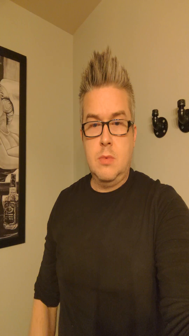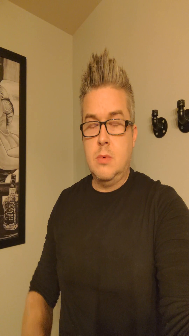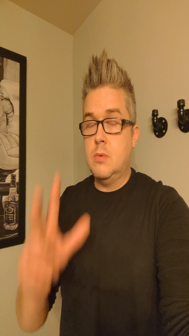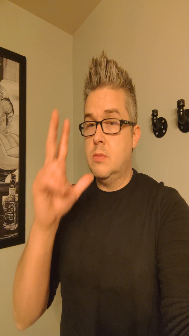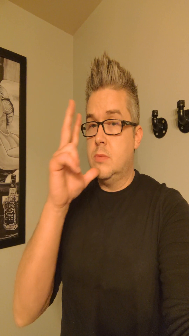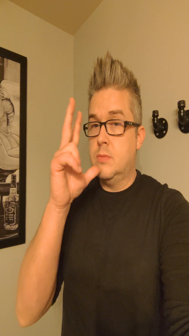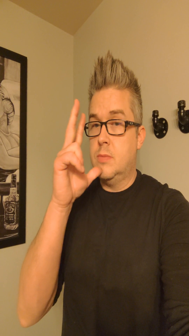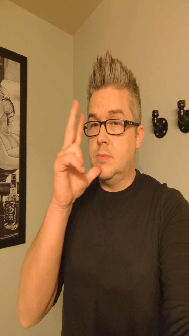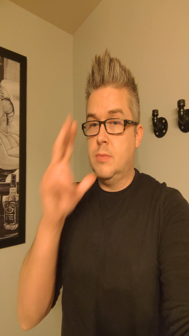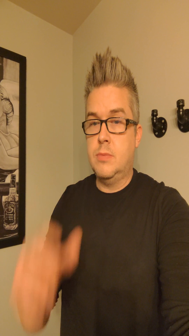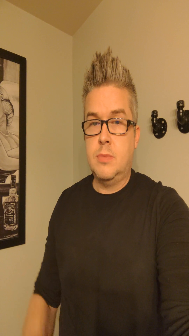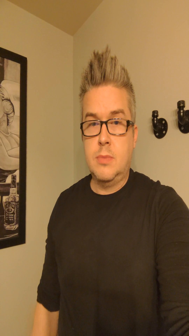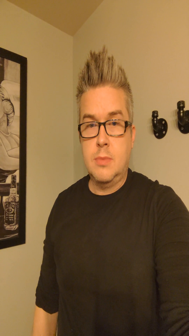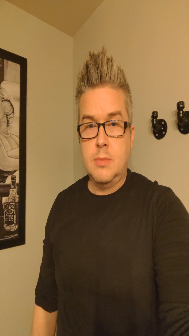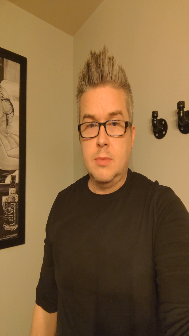hen